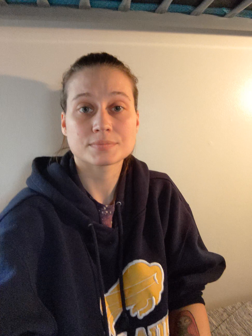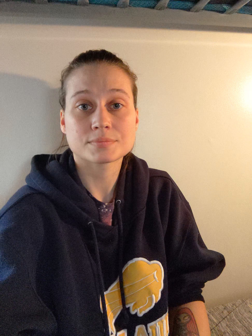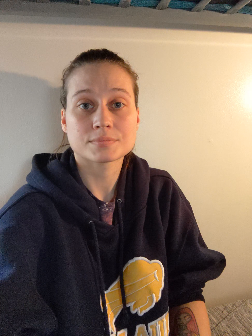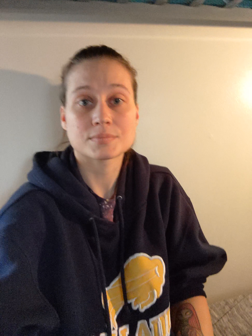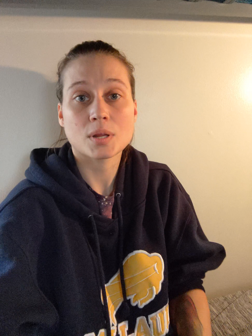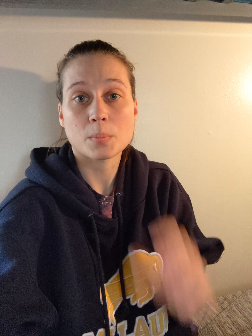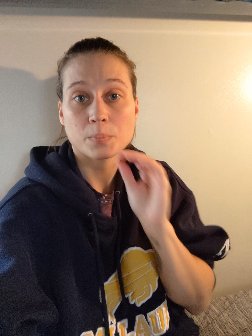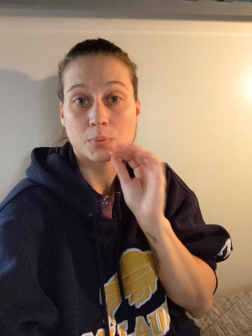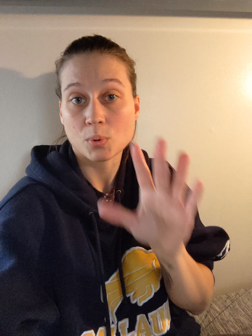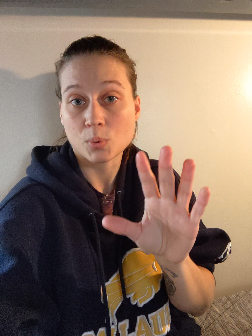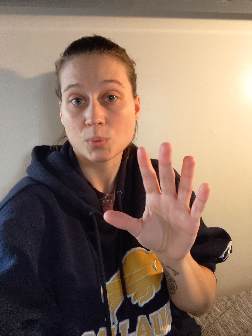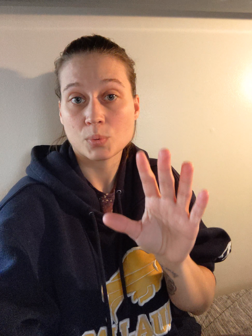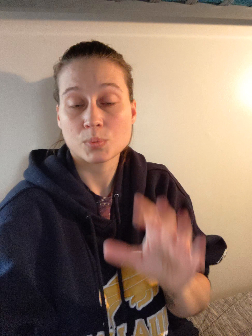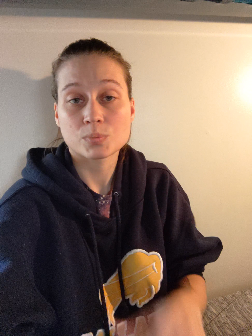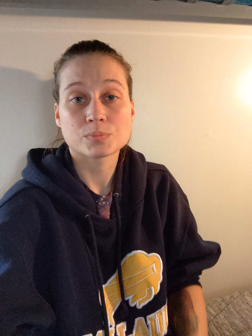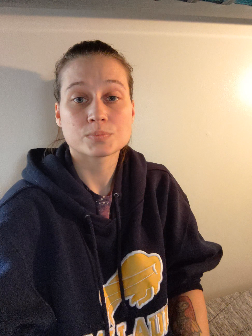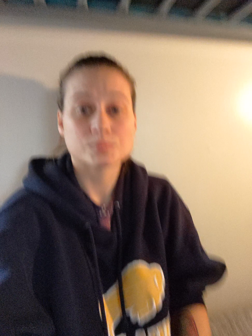blow